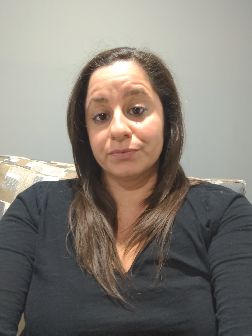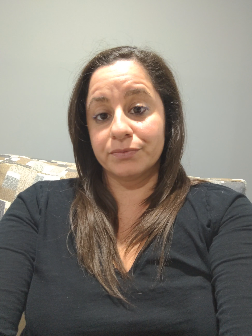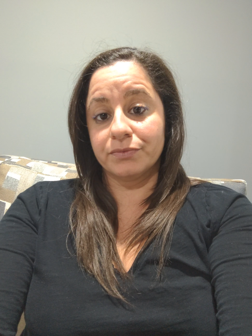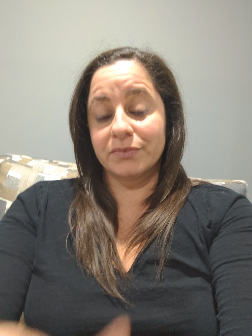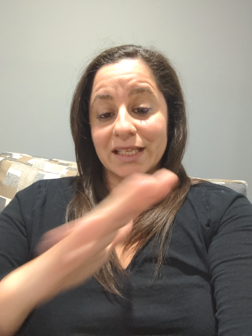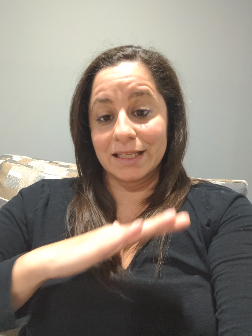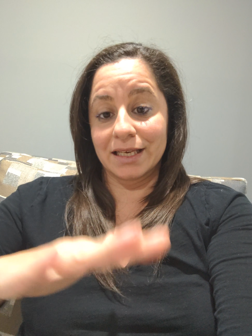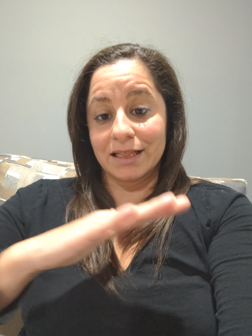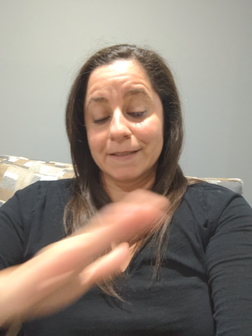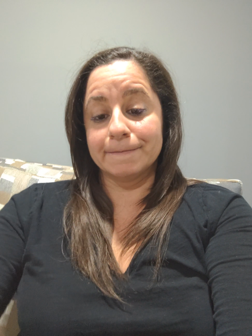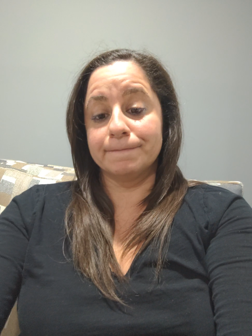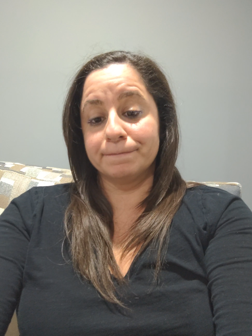clean